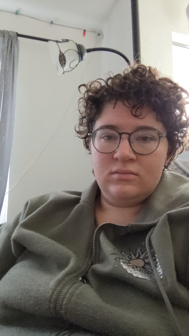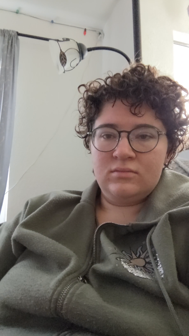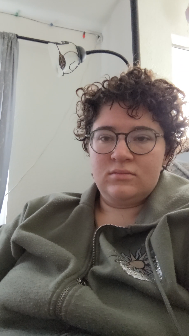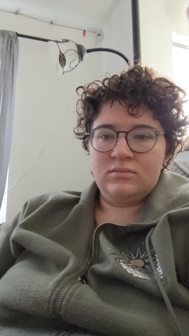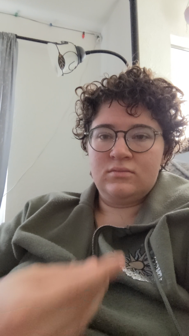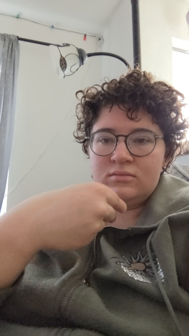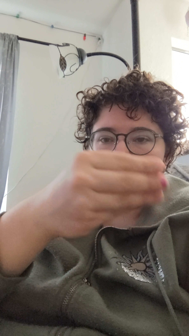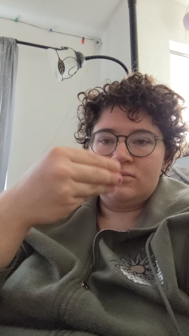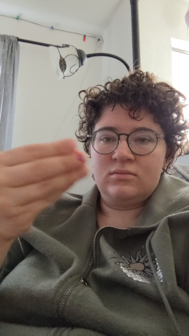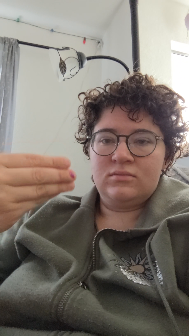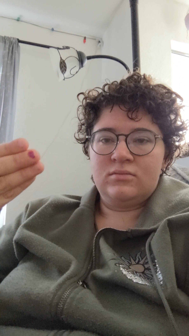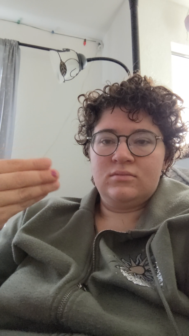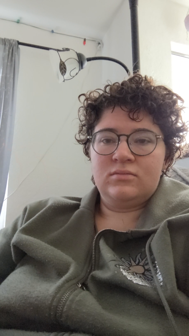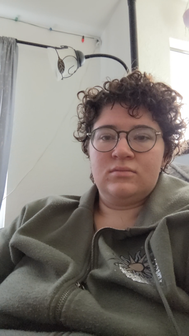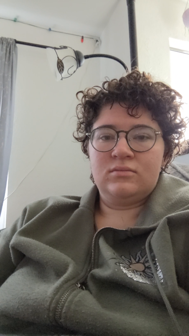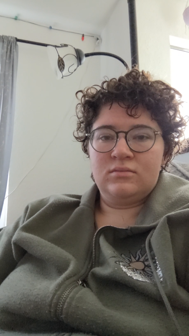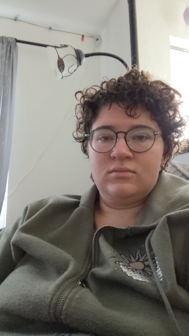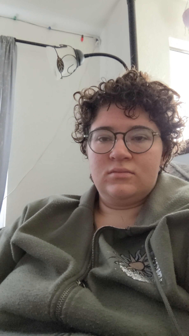shopping